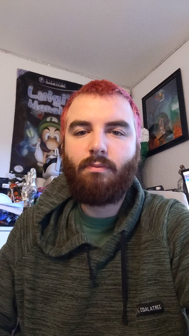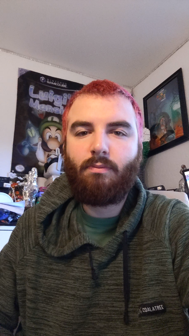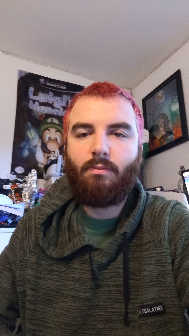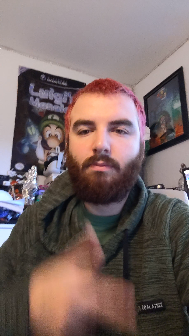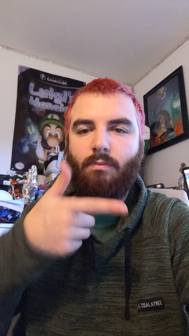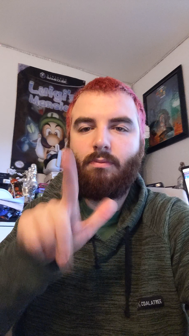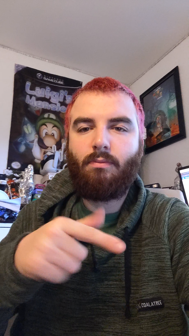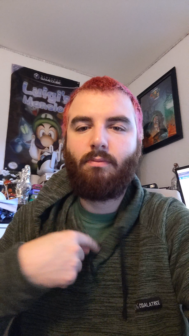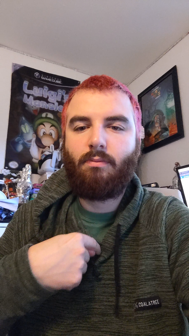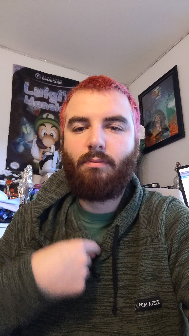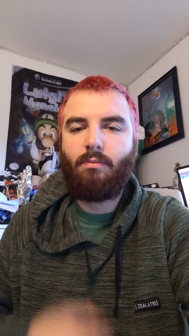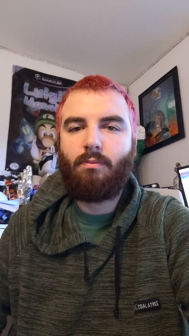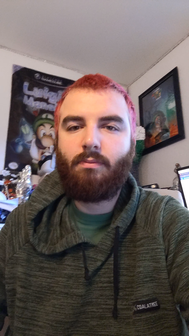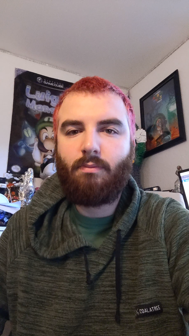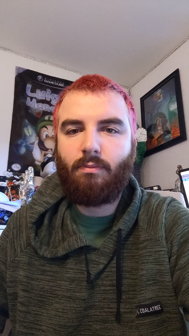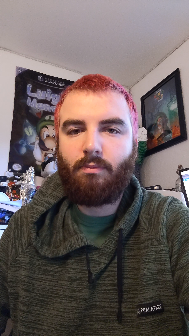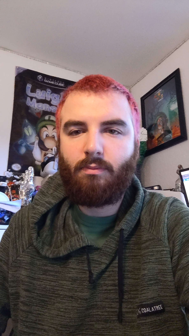let me